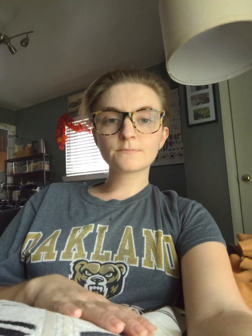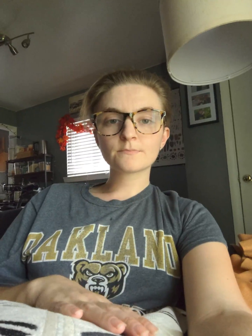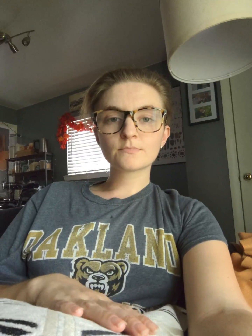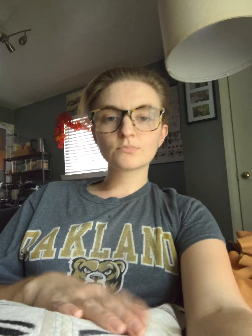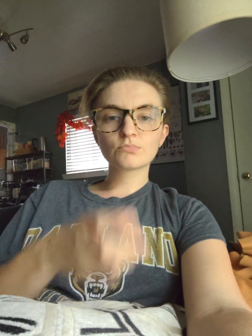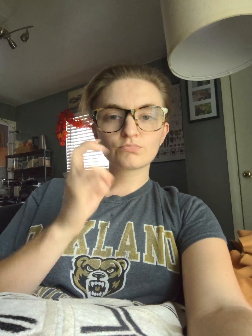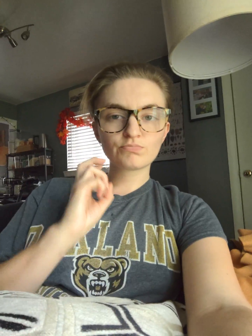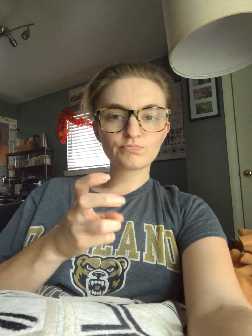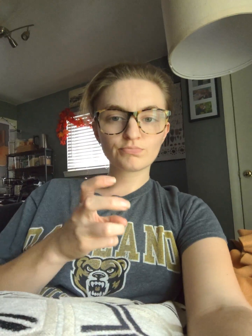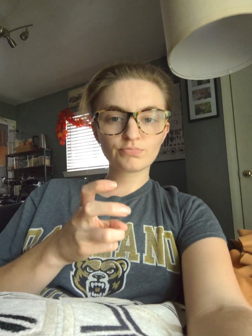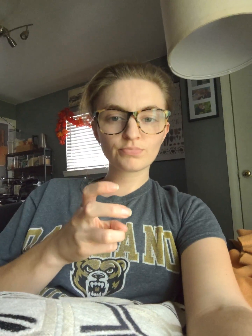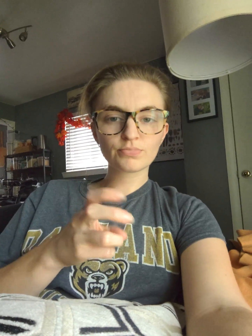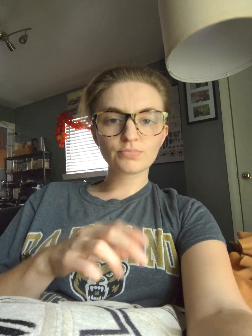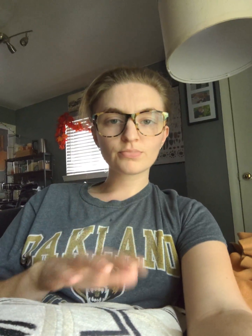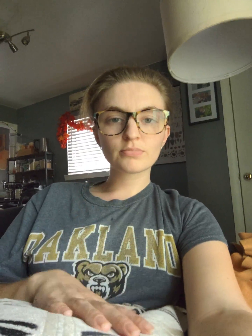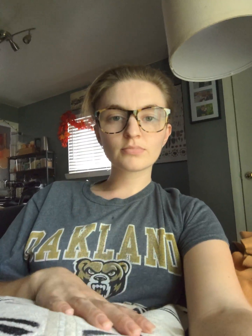hard